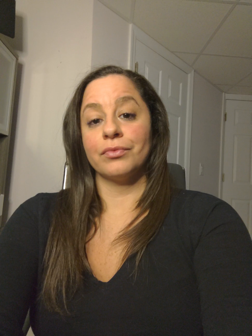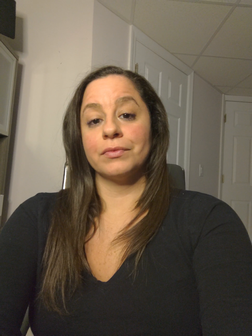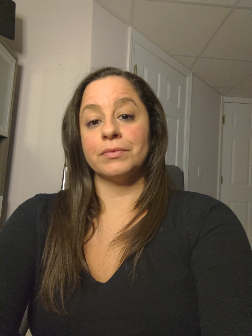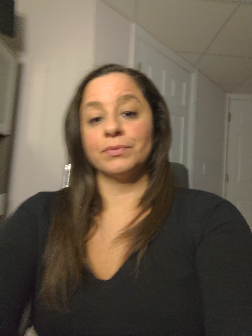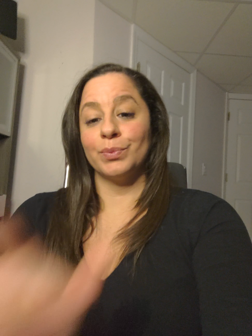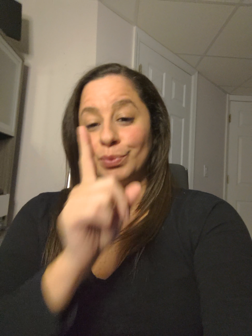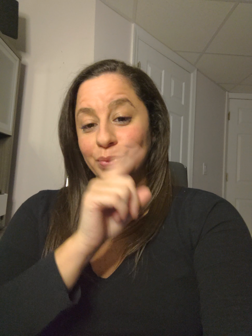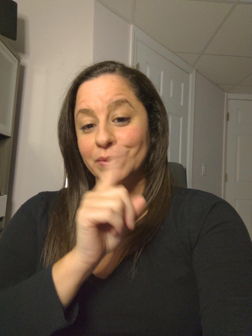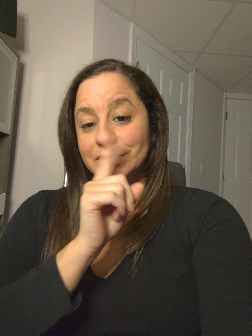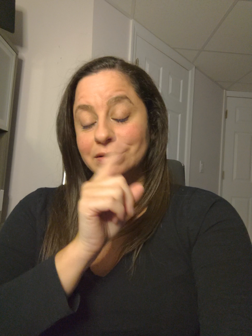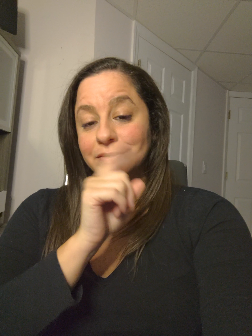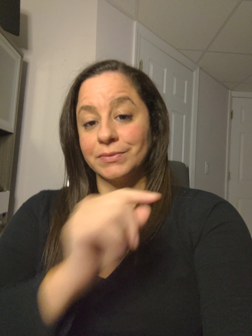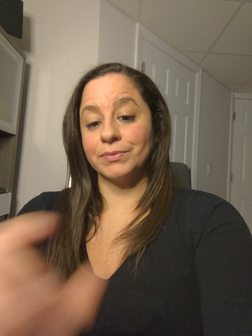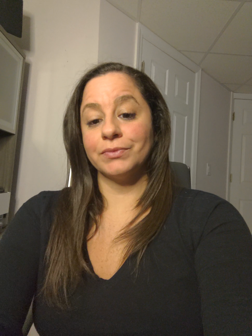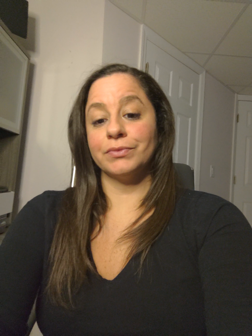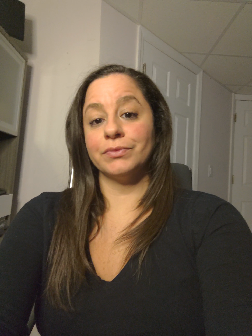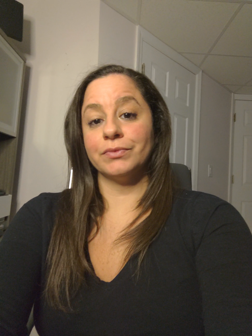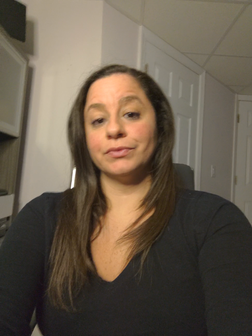pretend